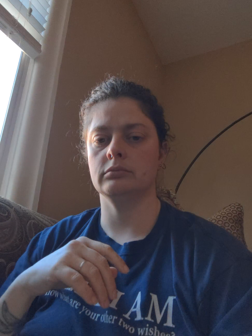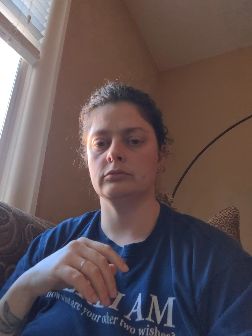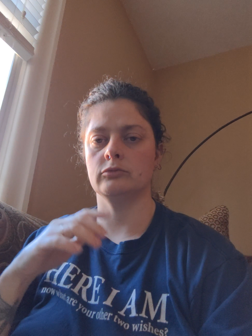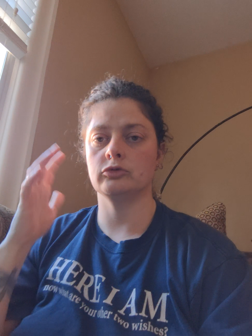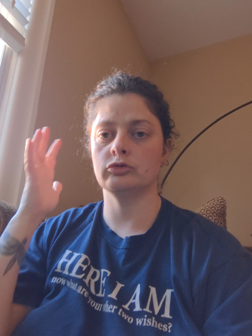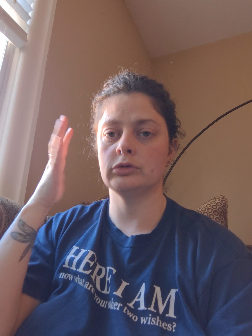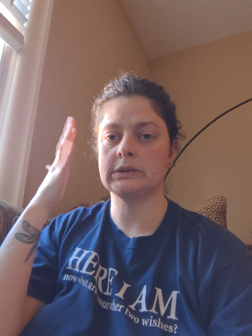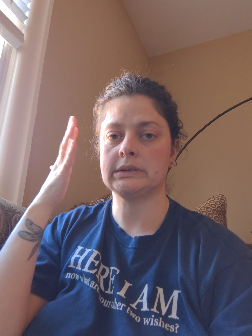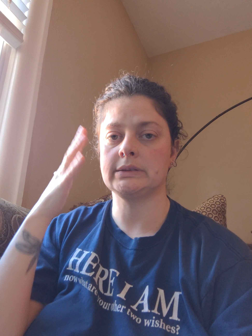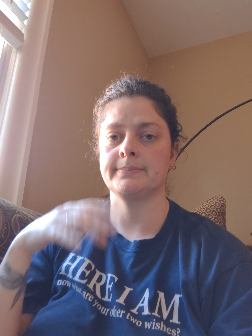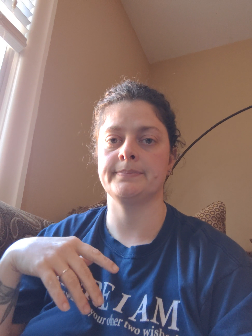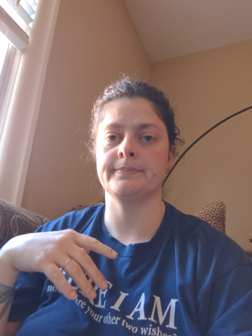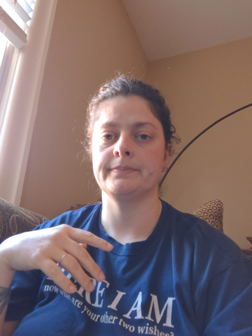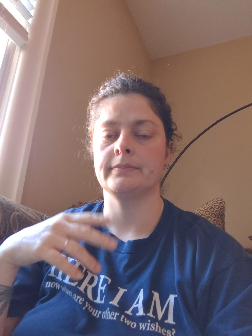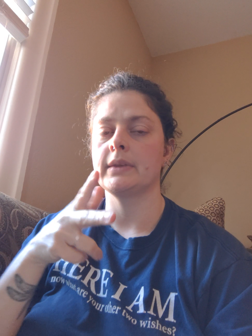tree